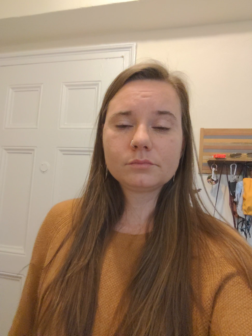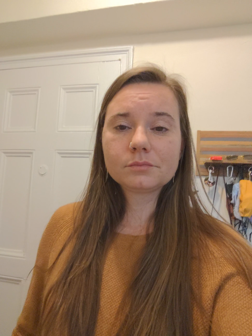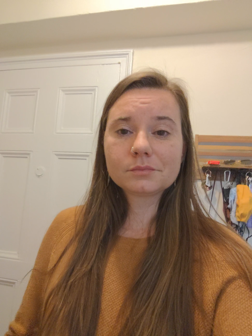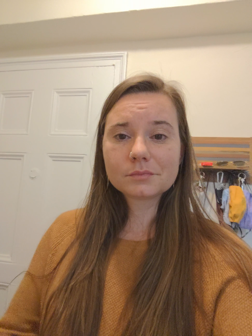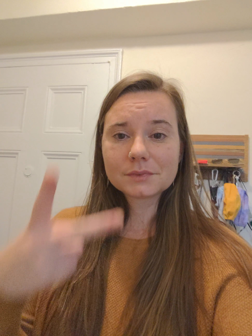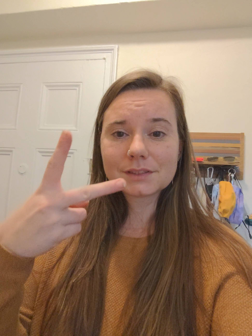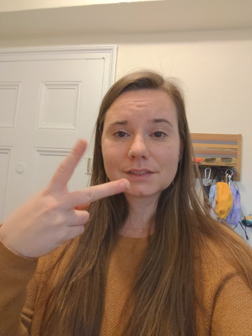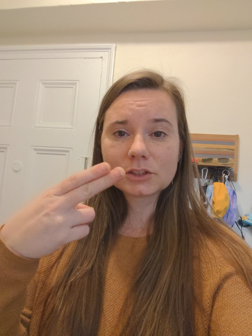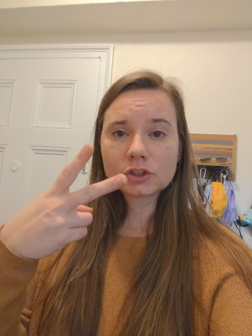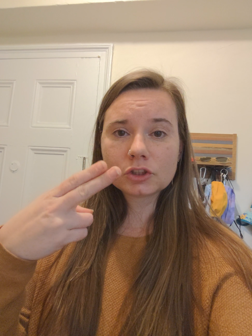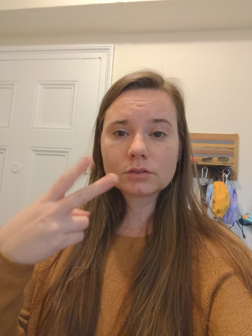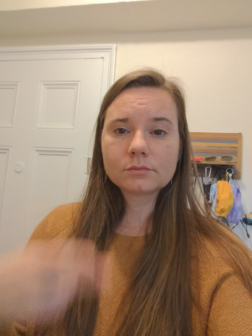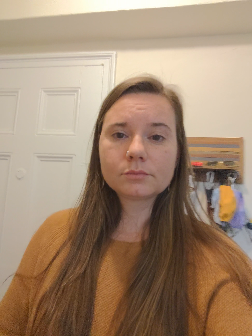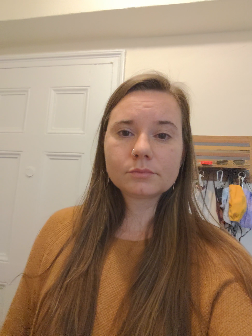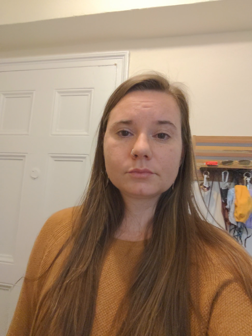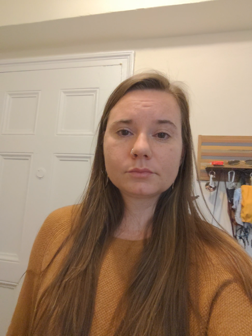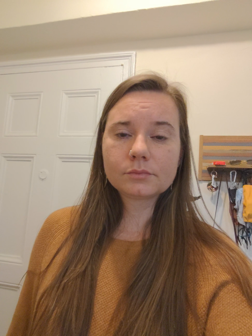scissors